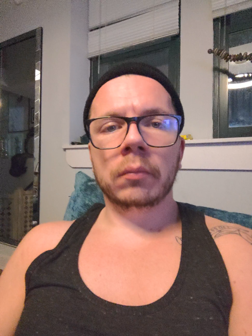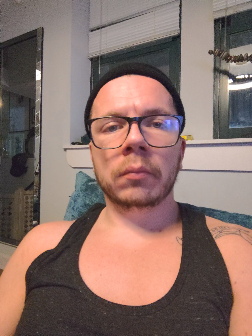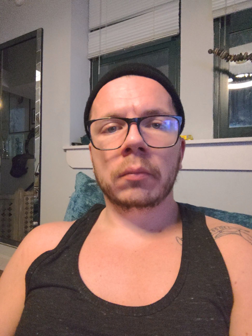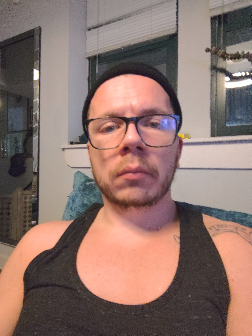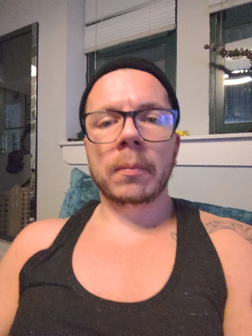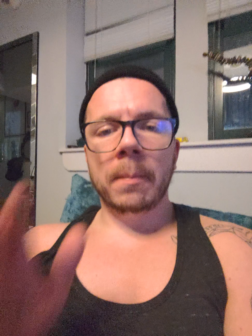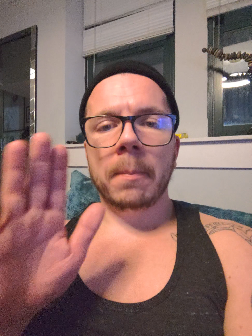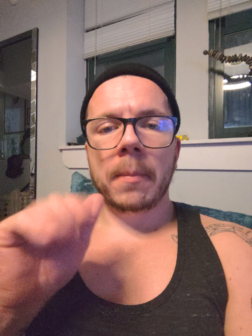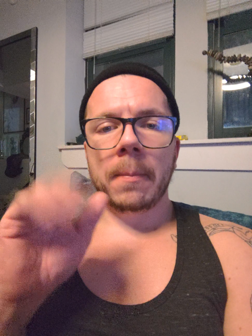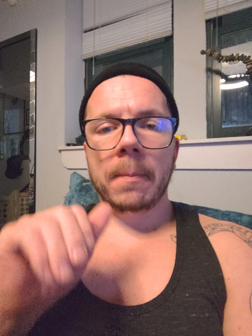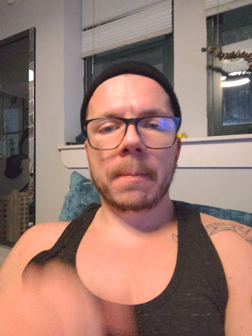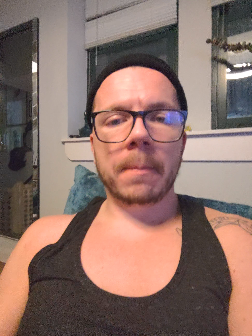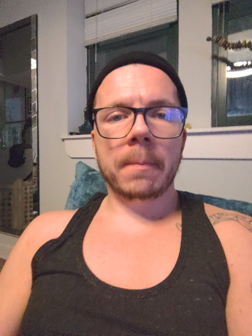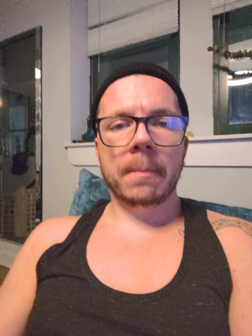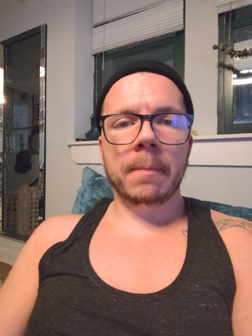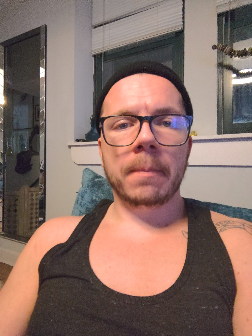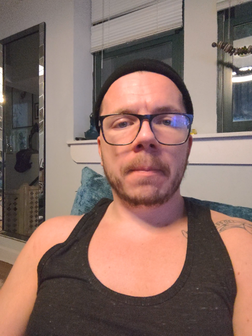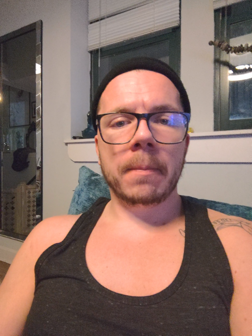bye